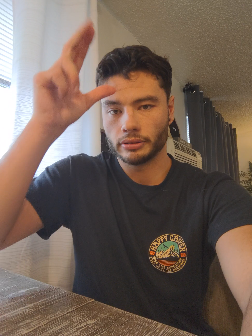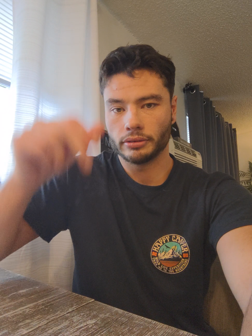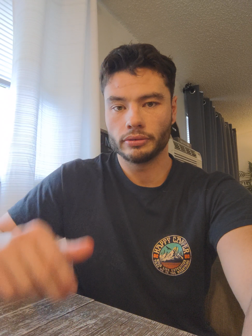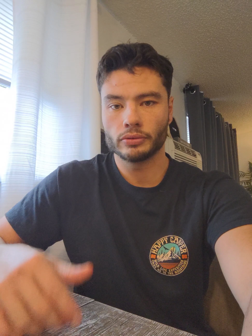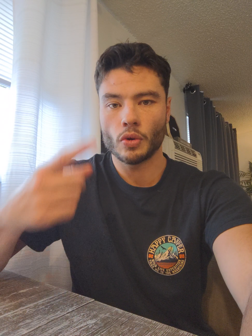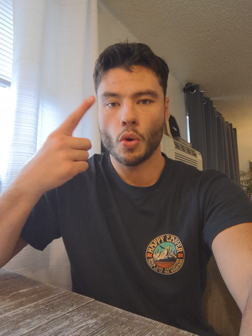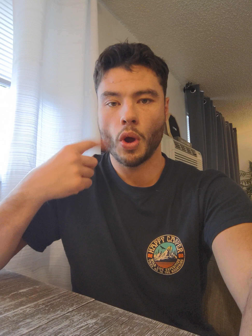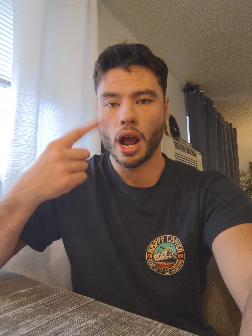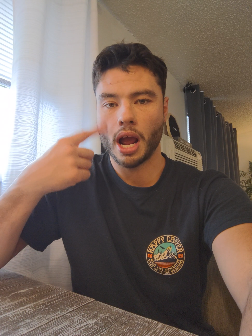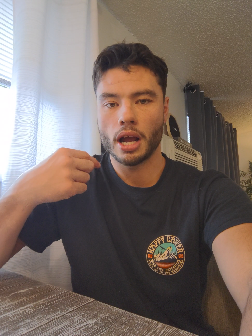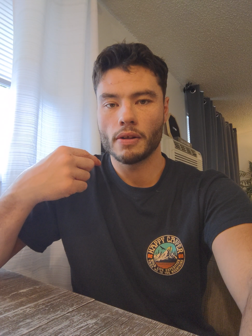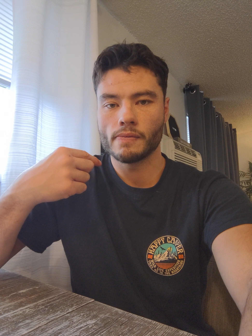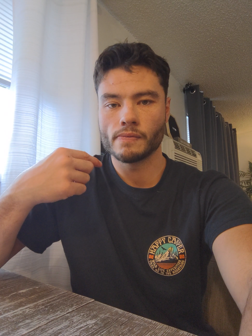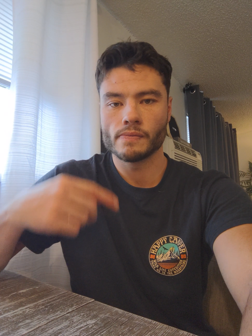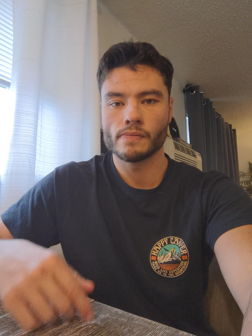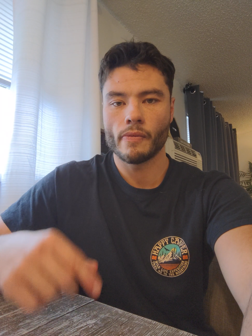cry